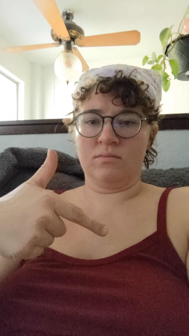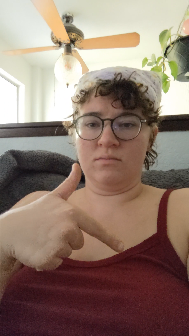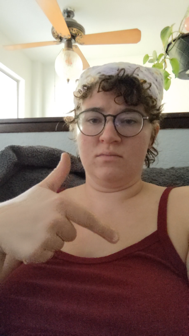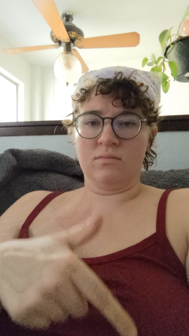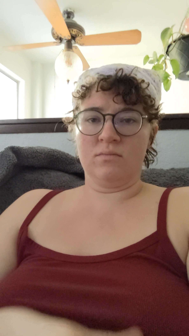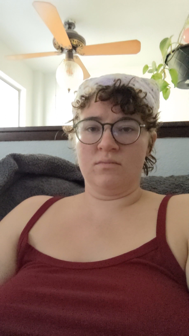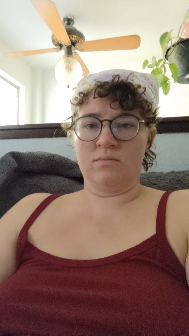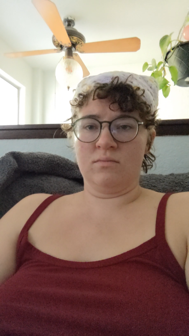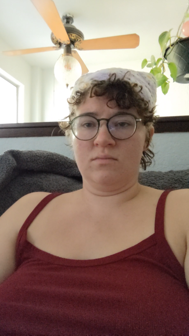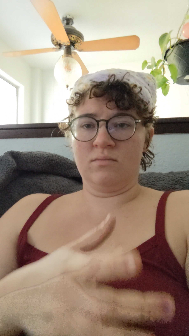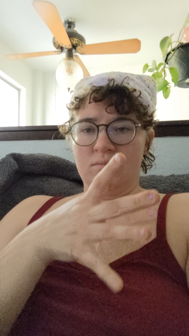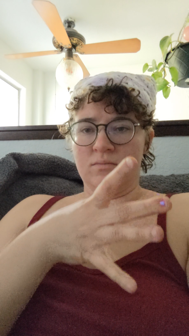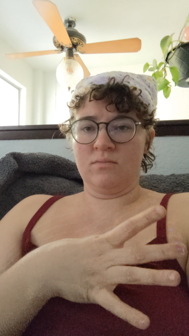lady